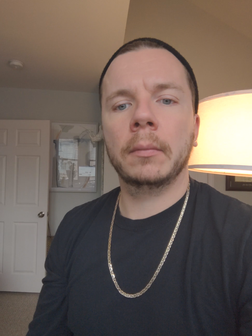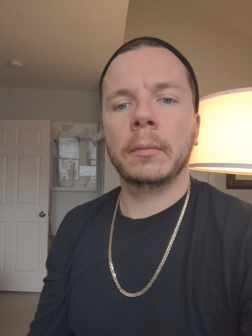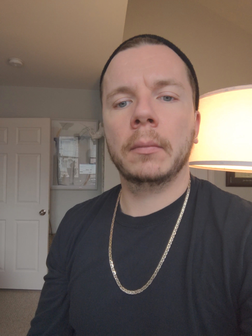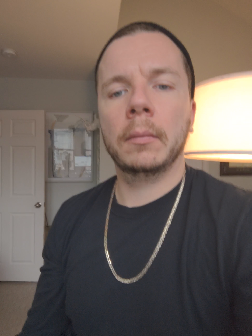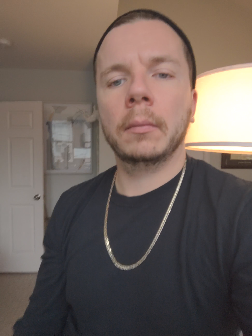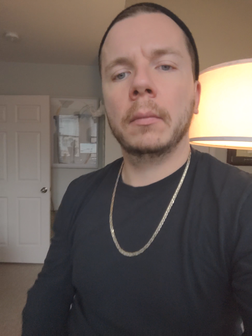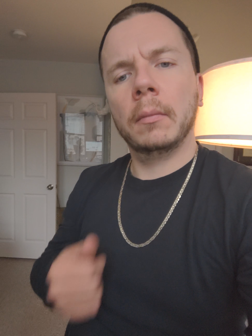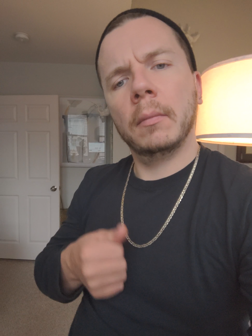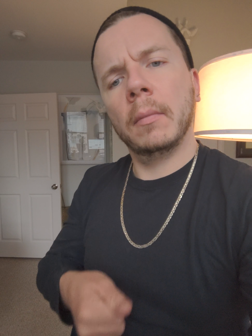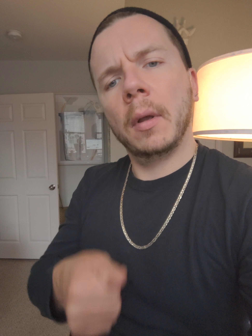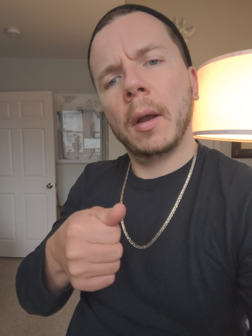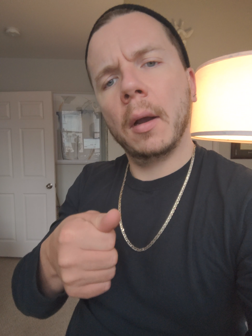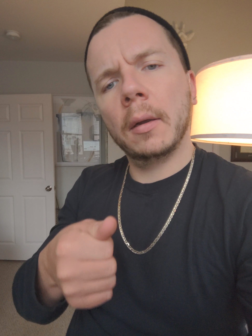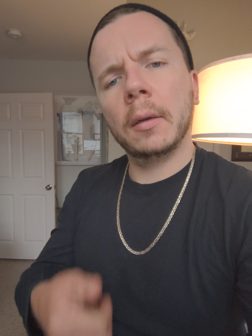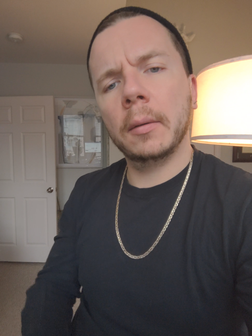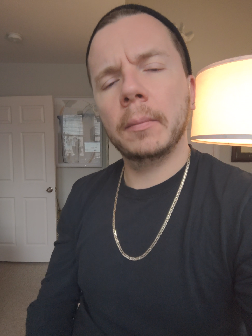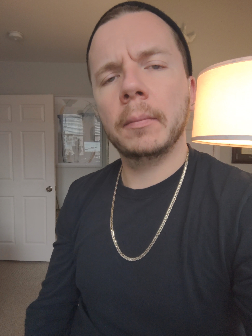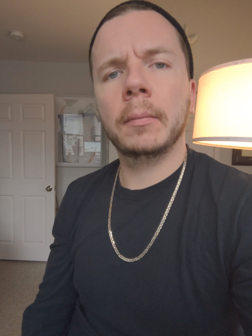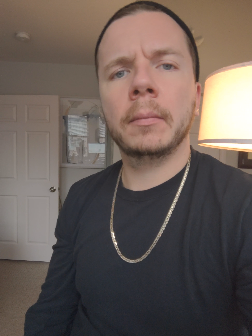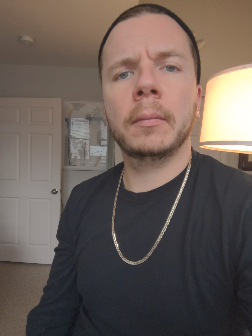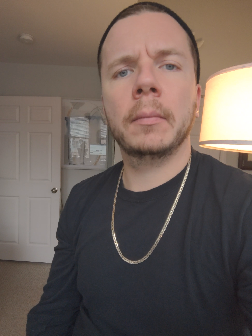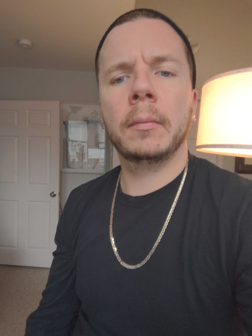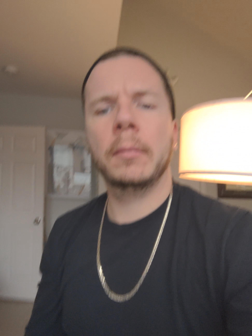hide